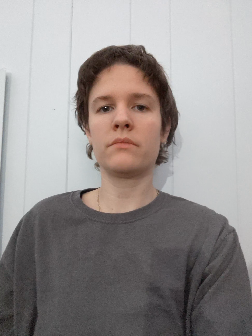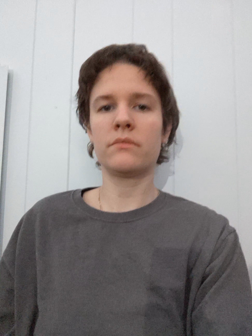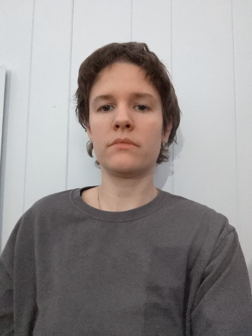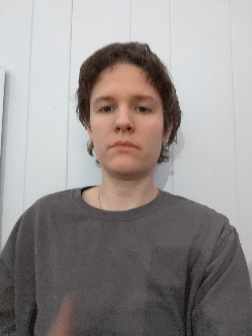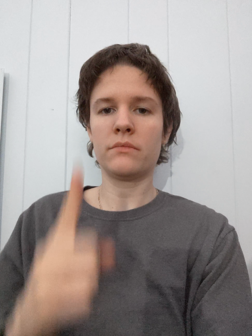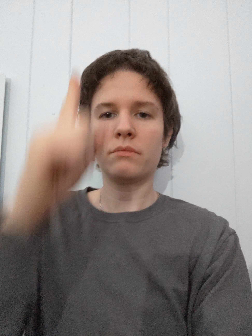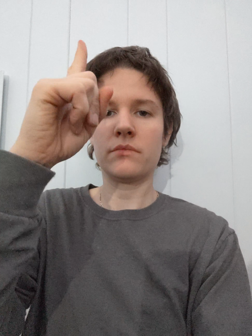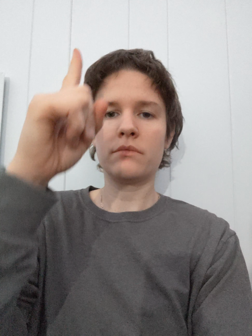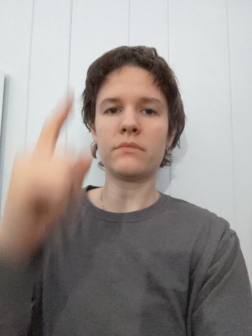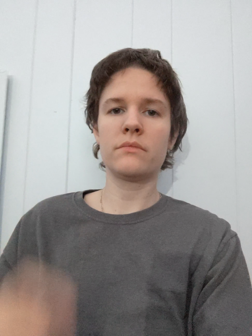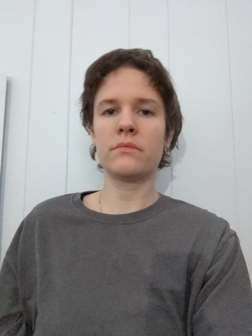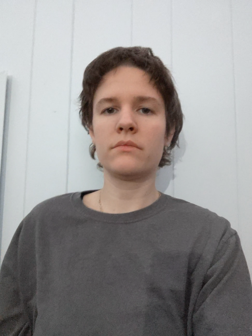up